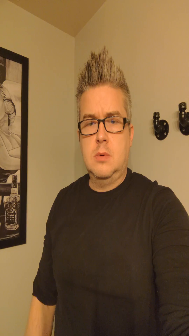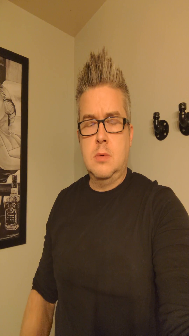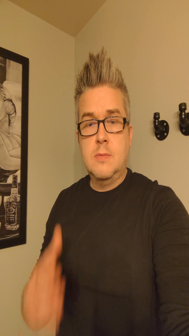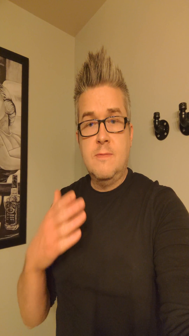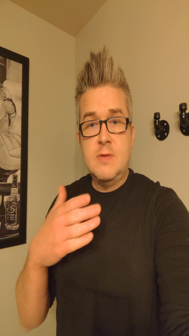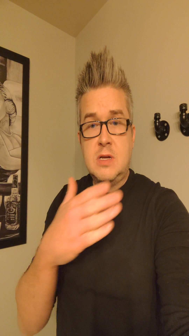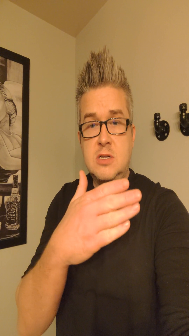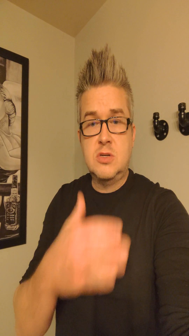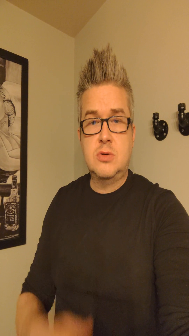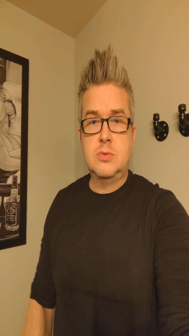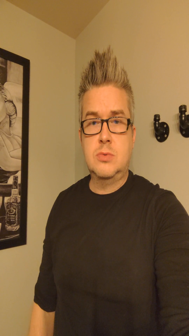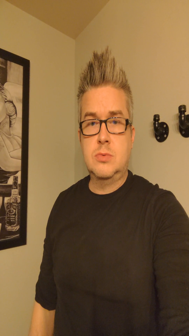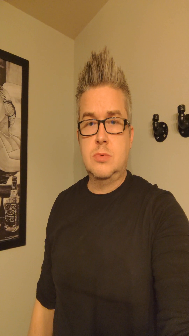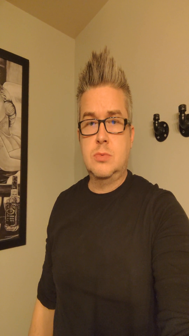fish